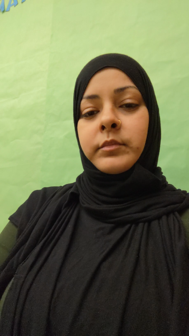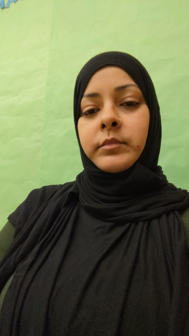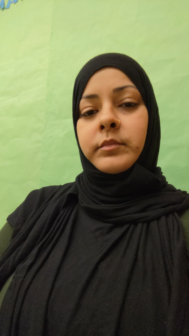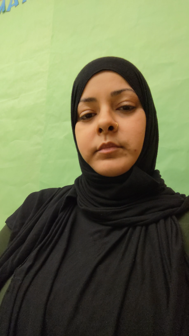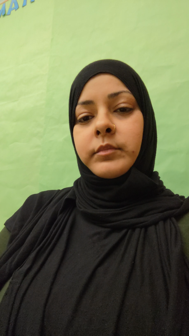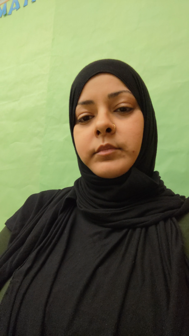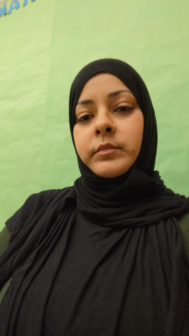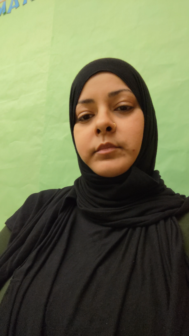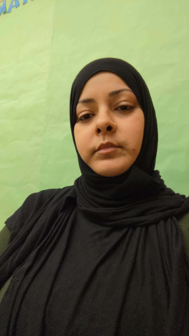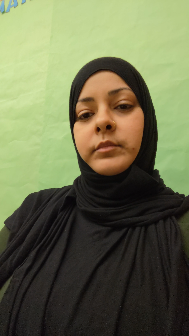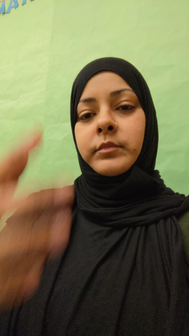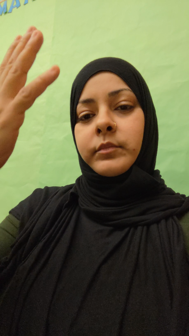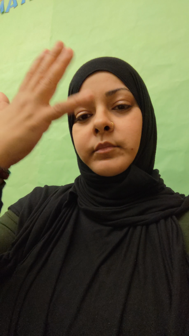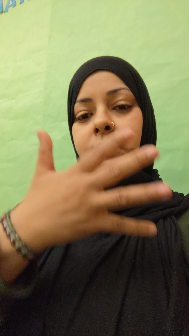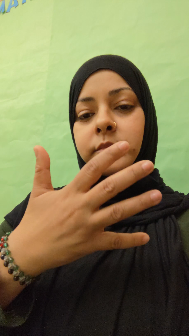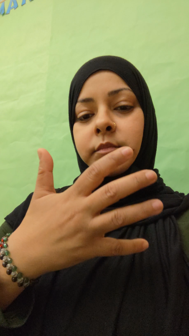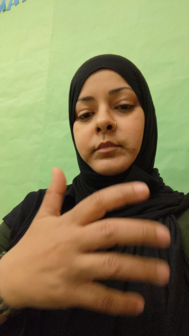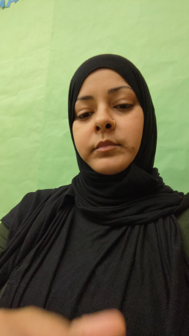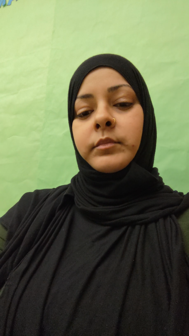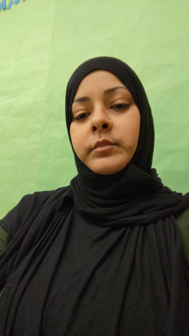dark